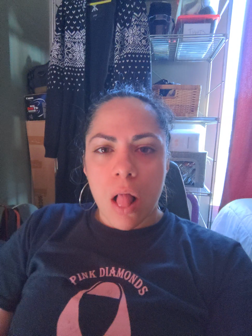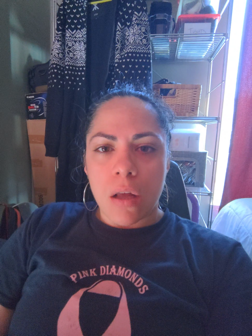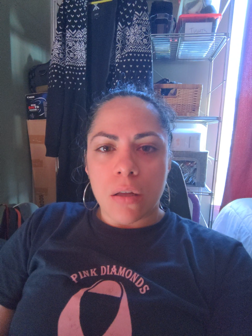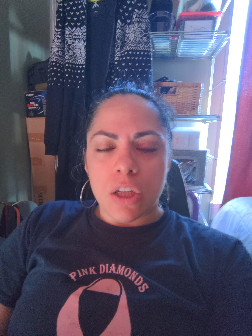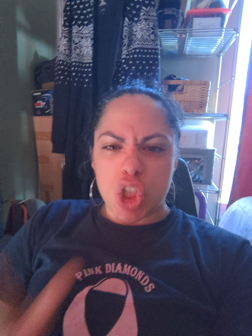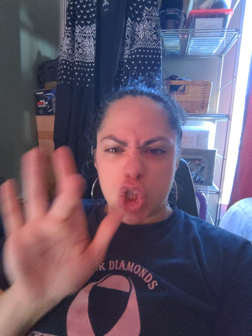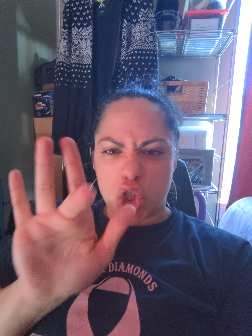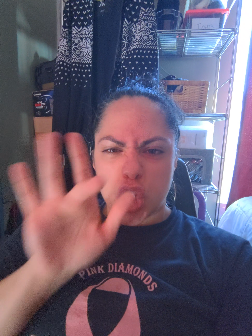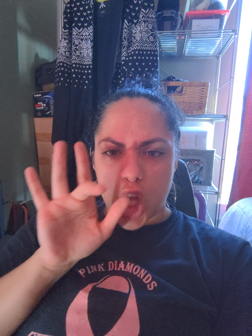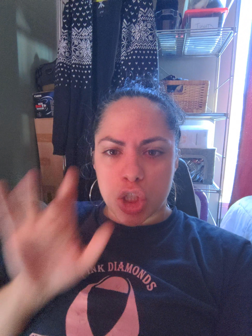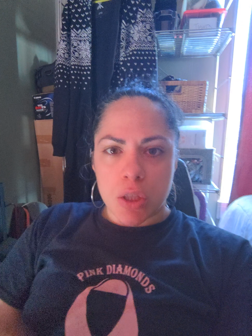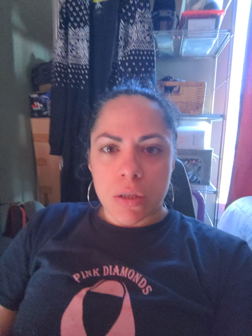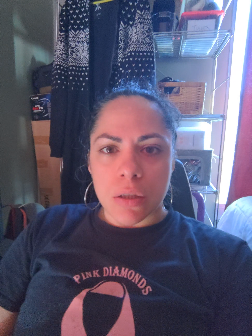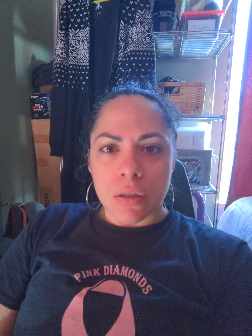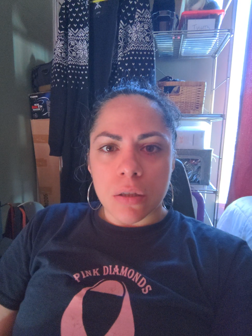touch